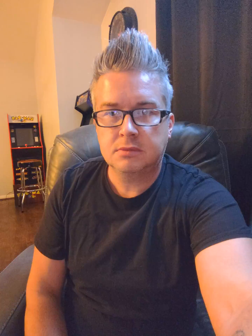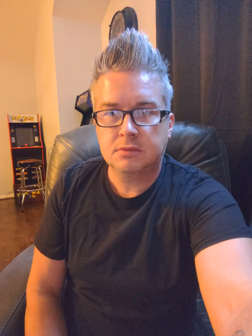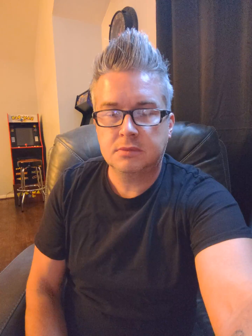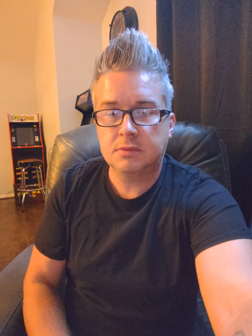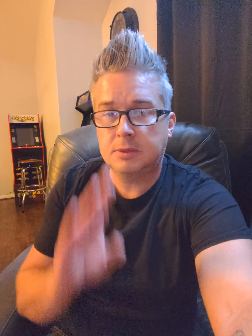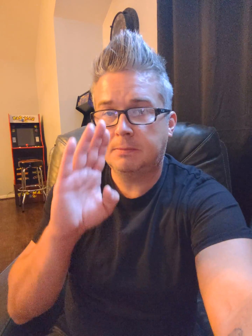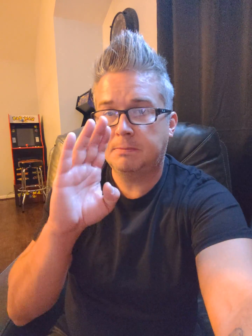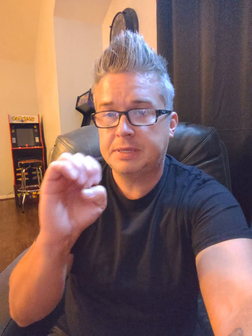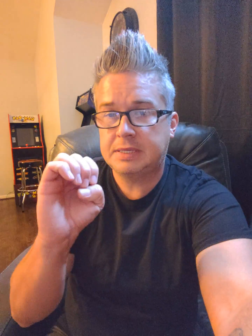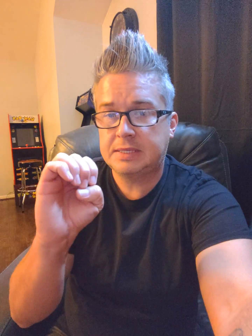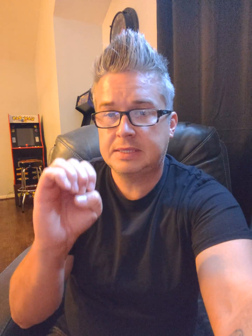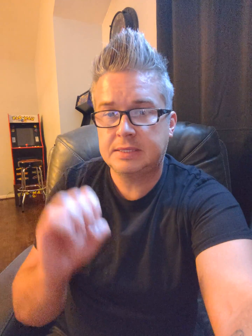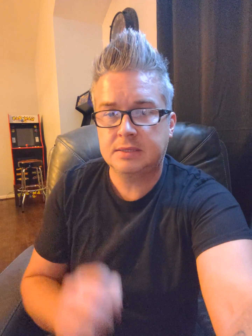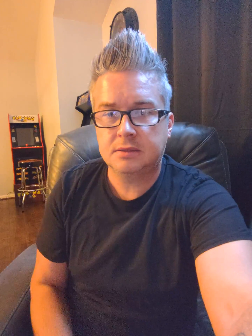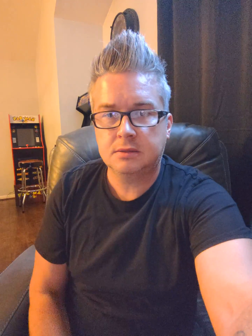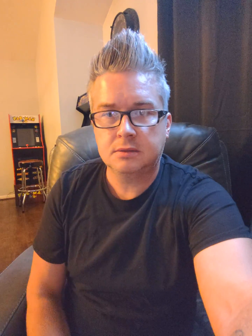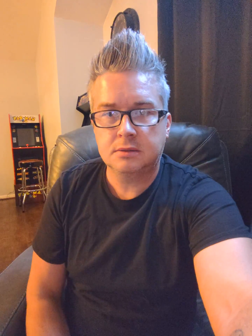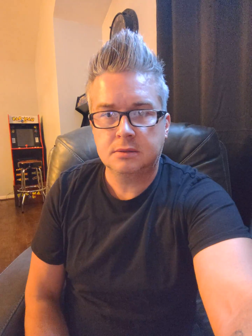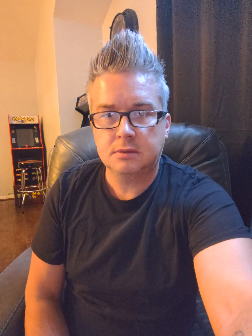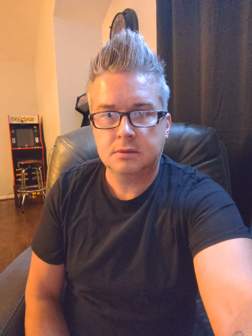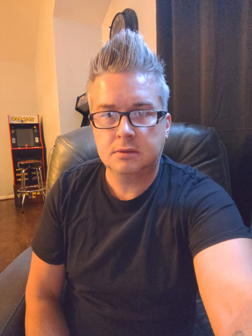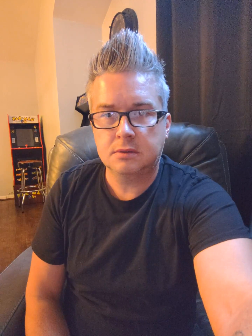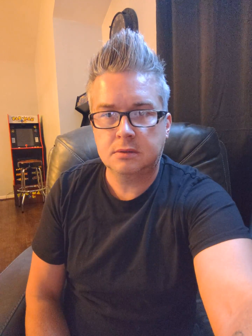be